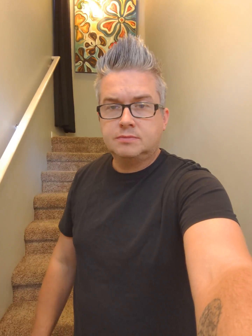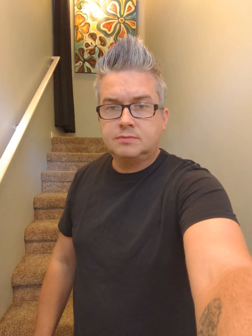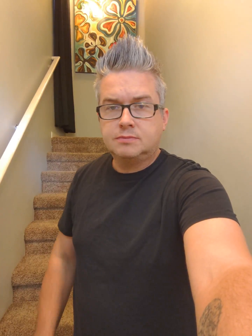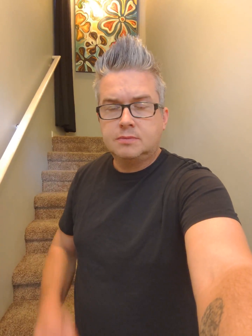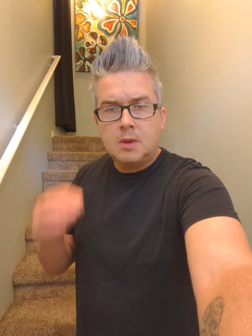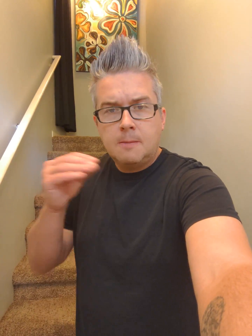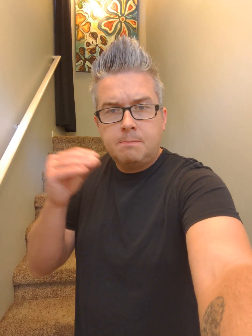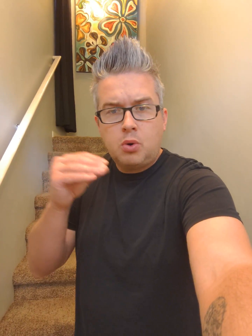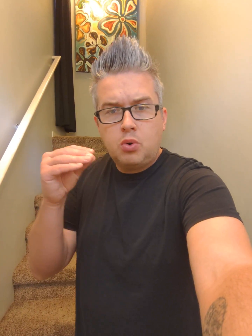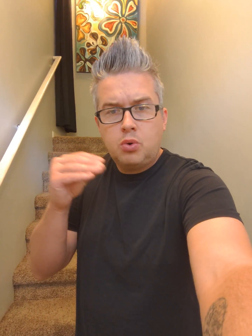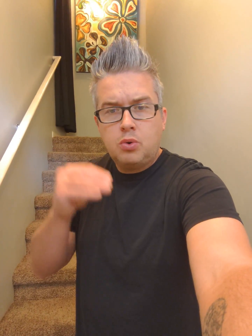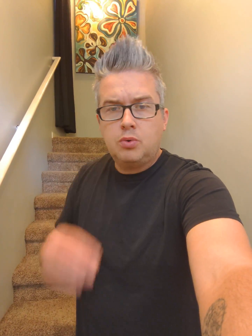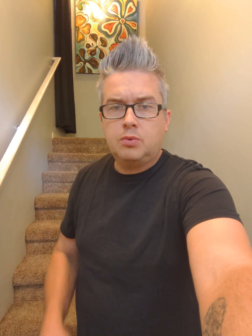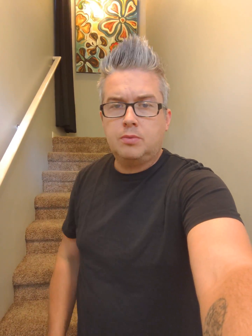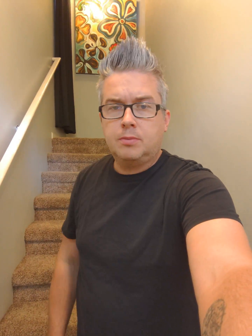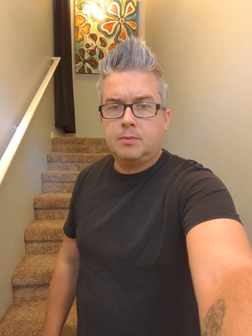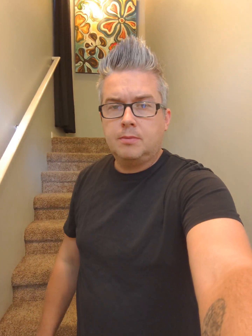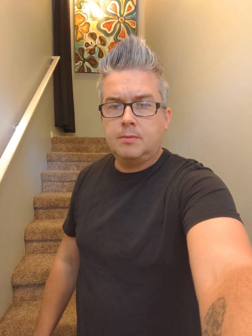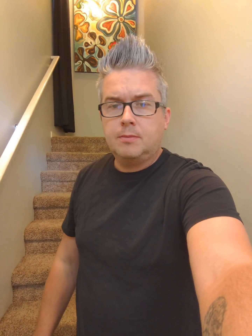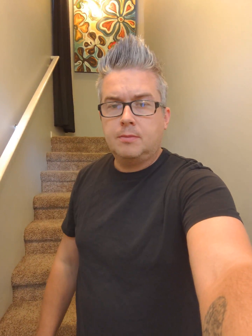more